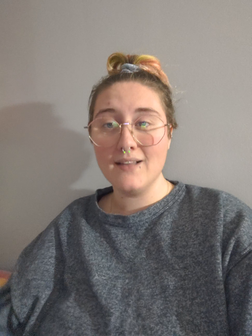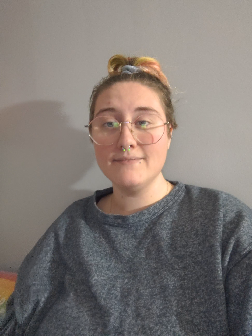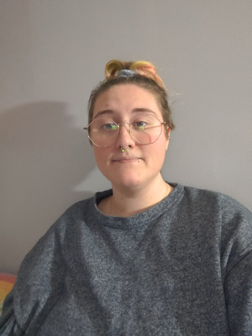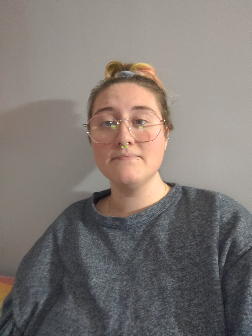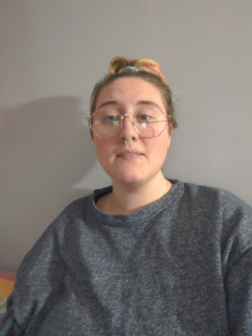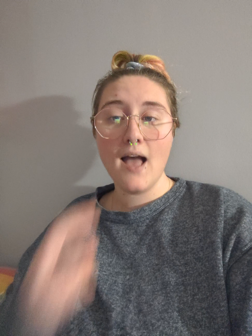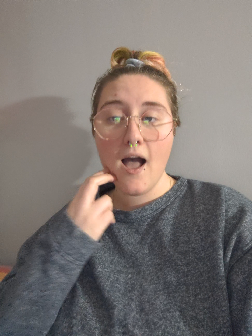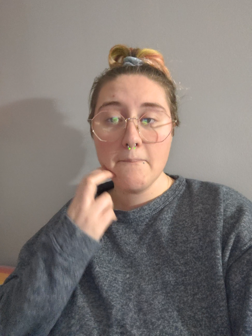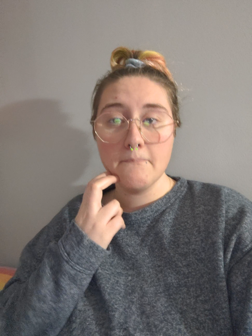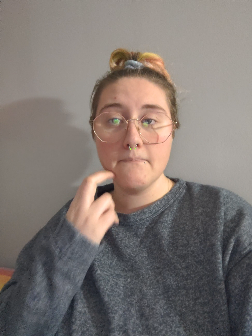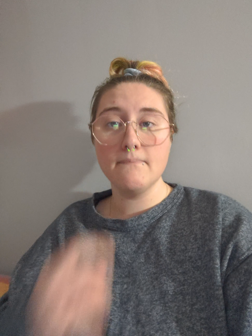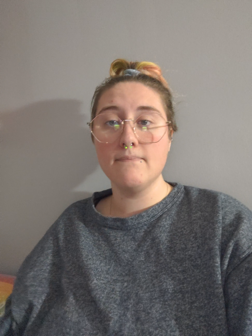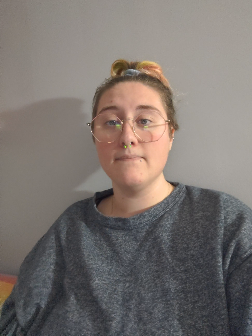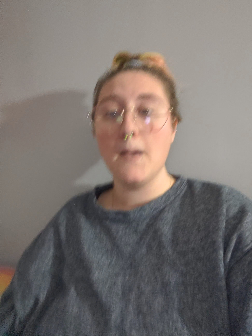gum